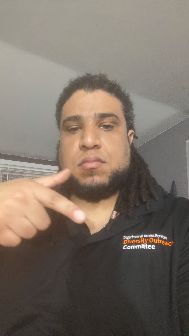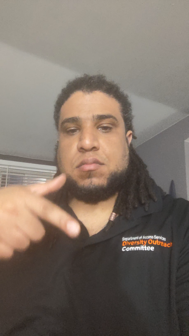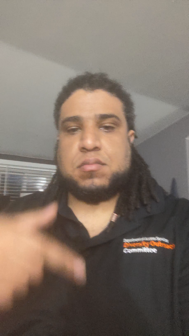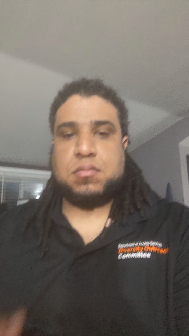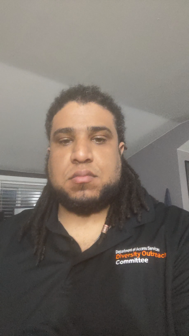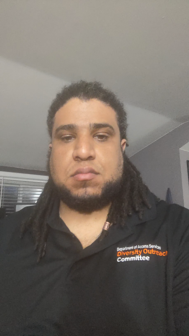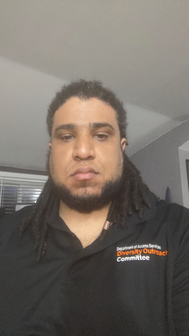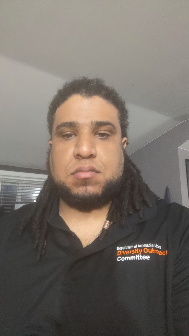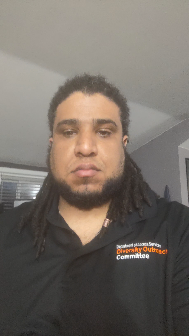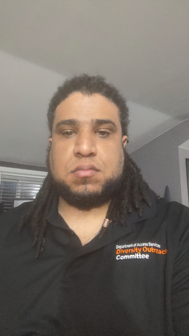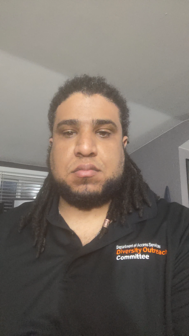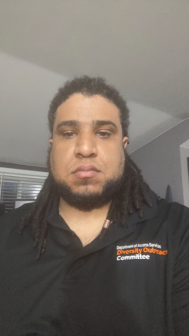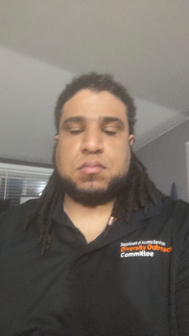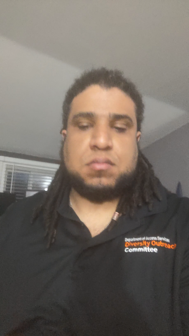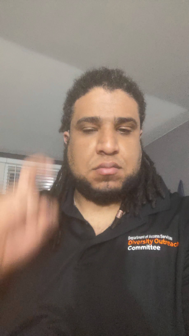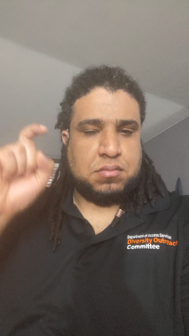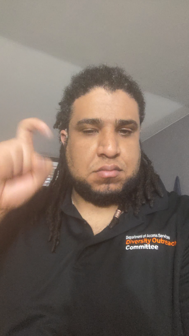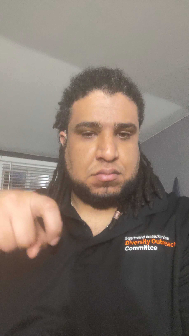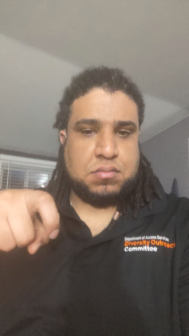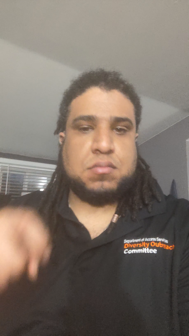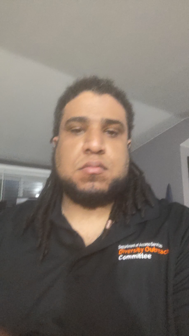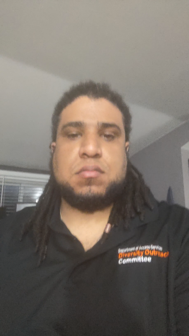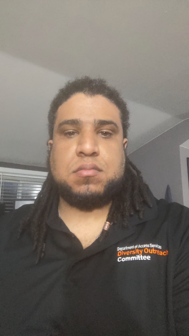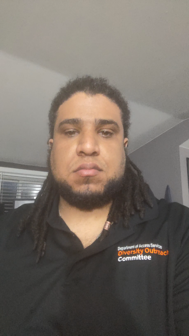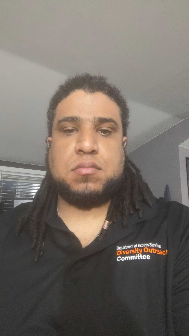must